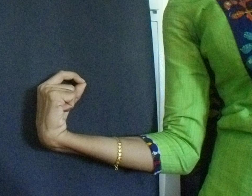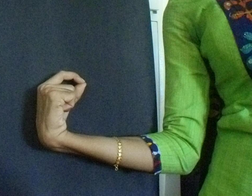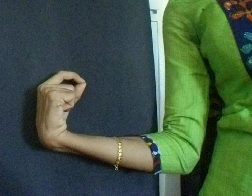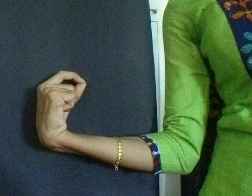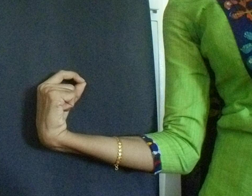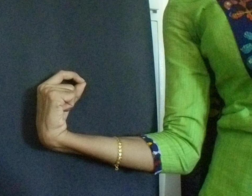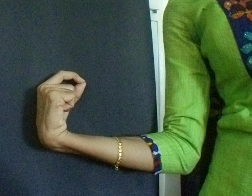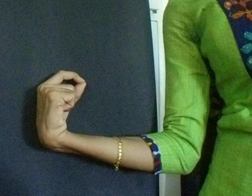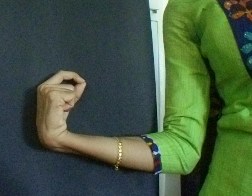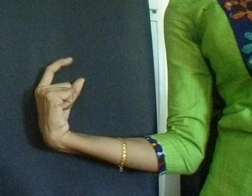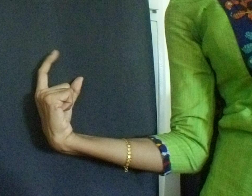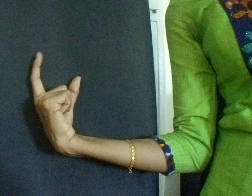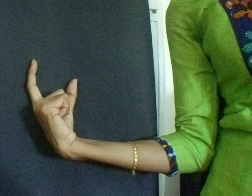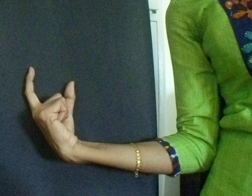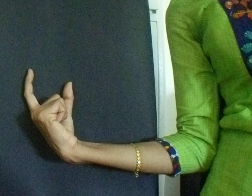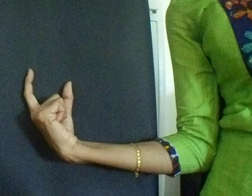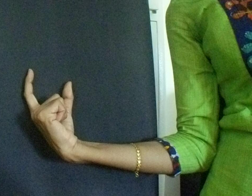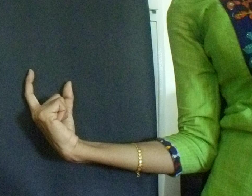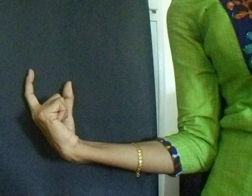thief